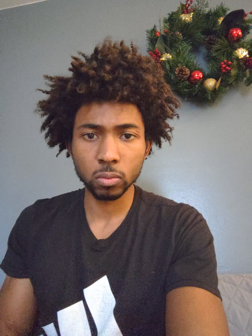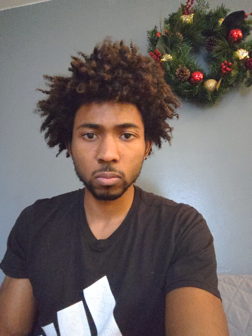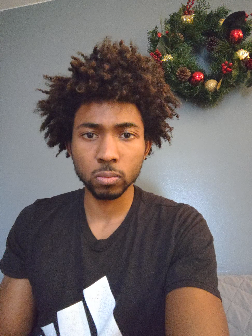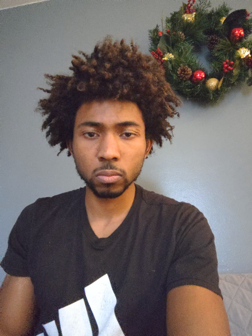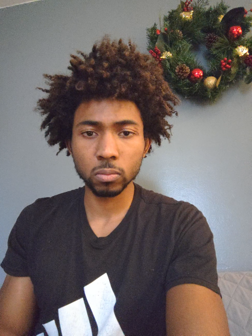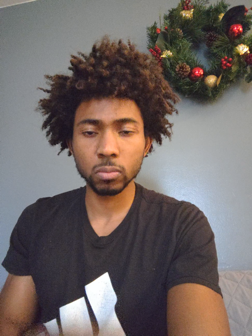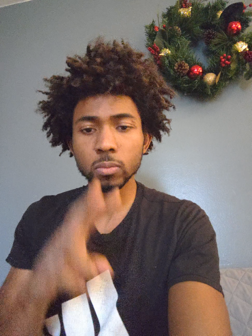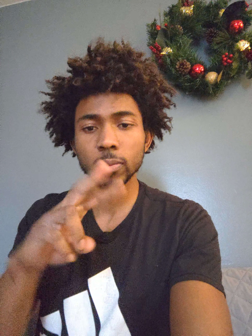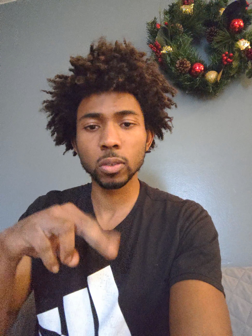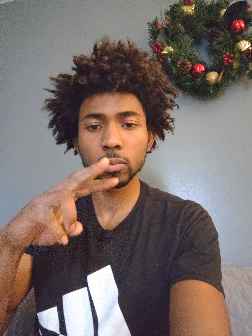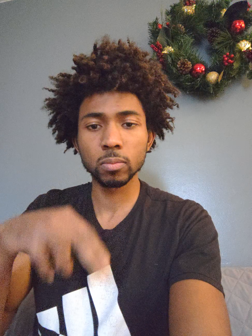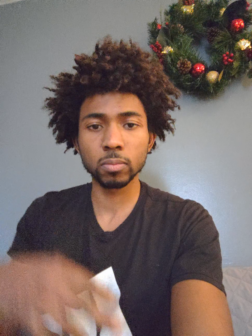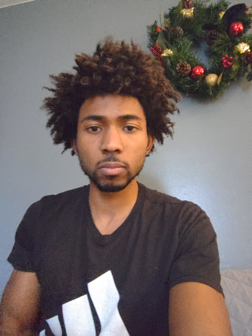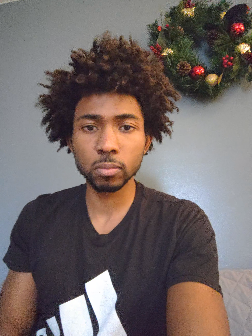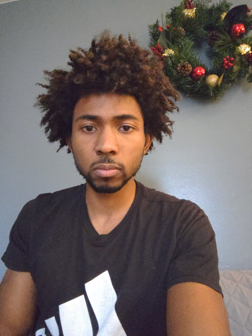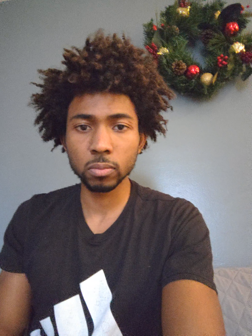read